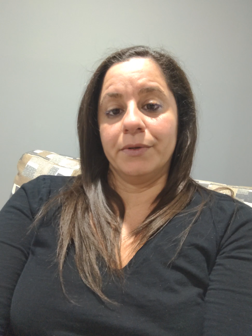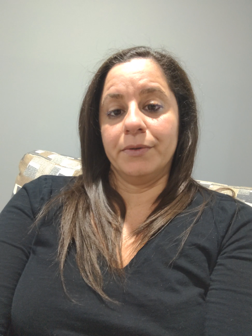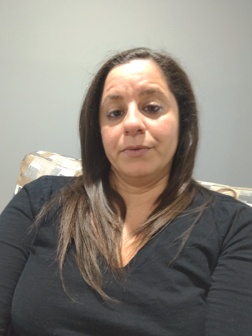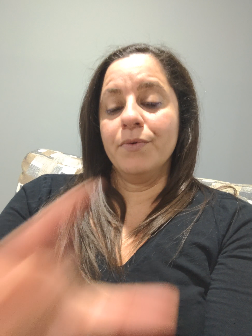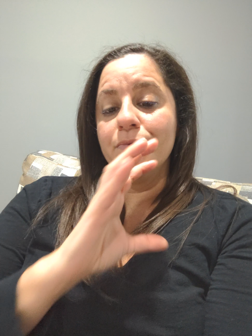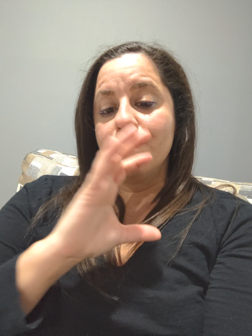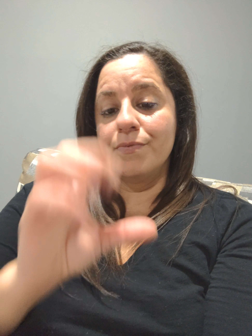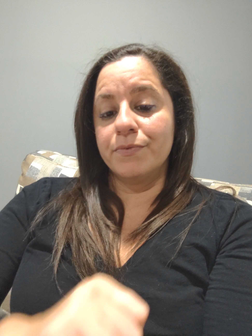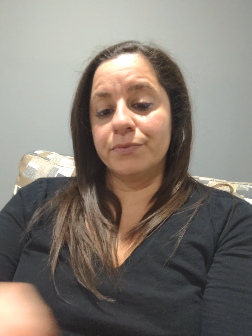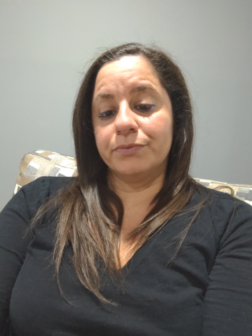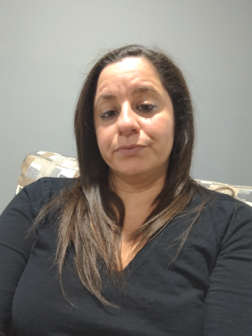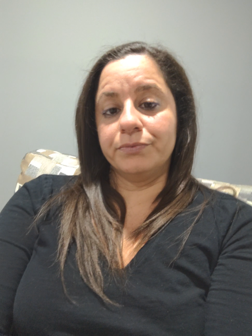old